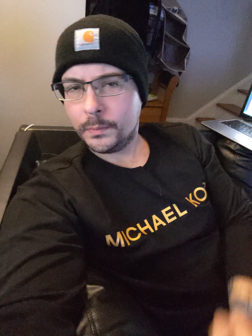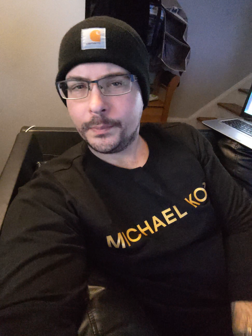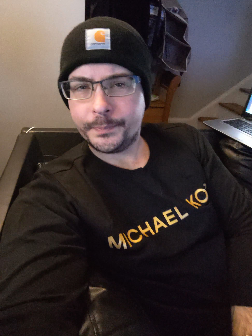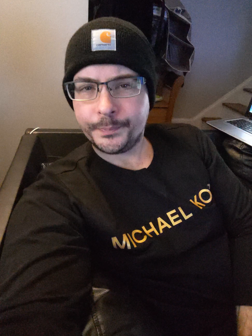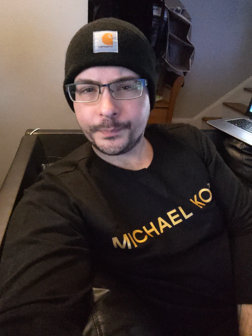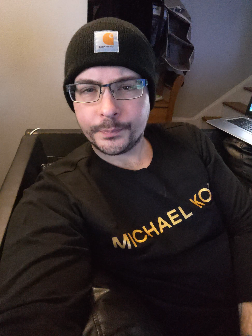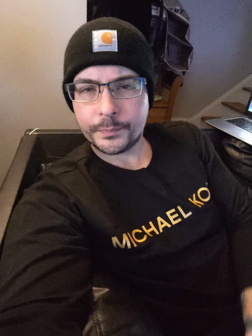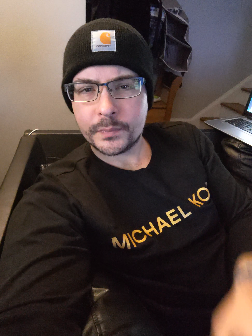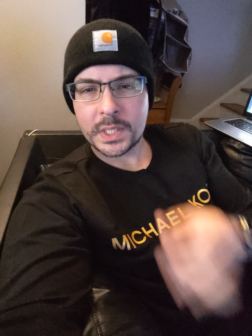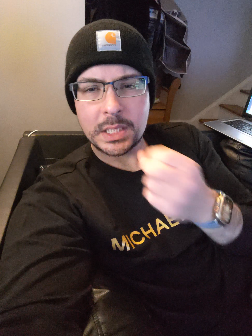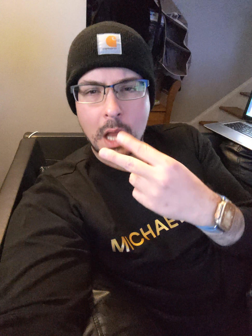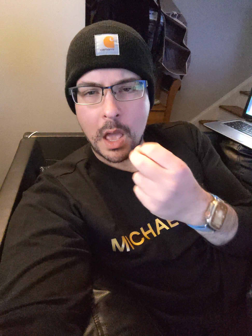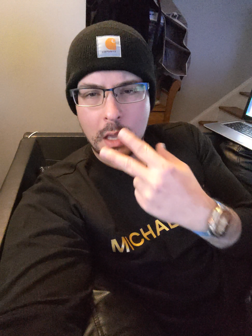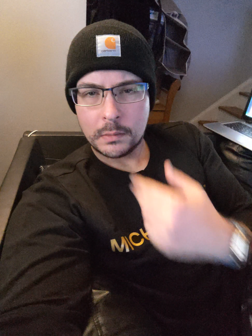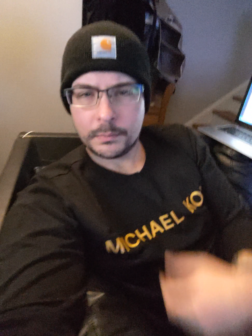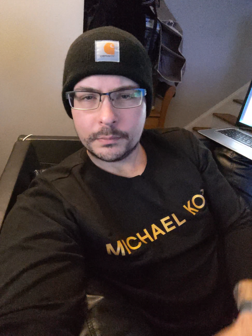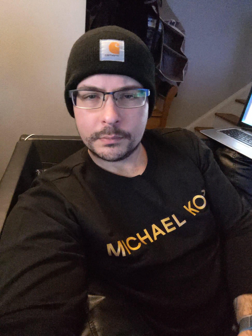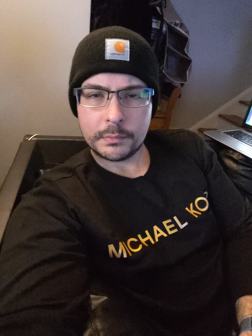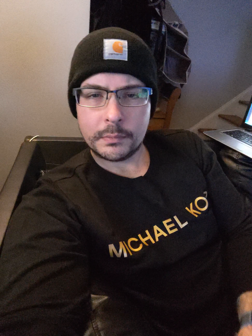snack